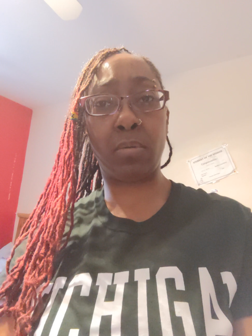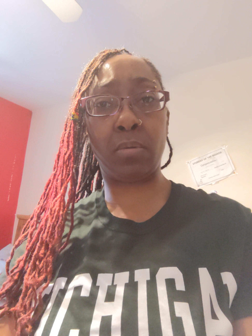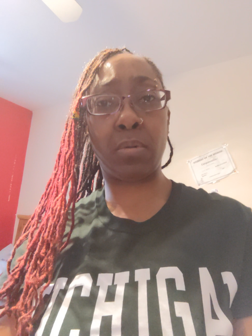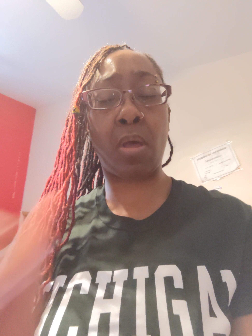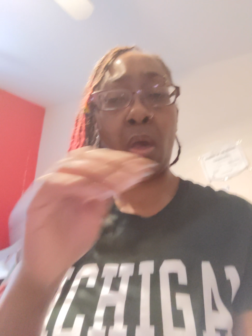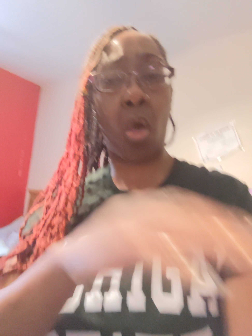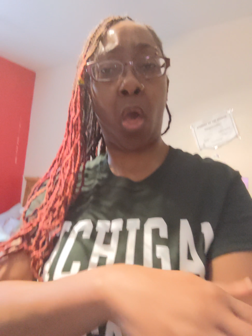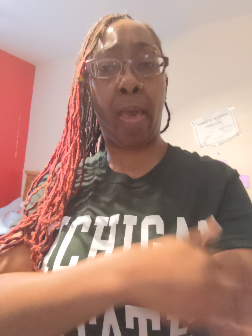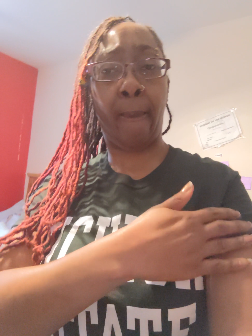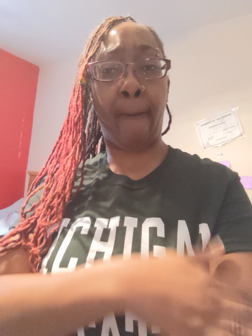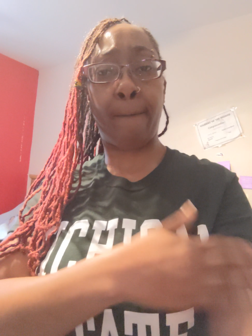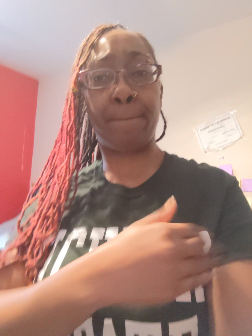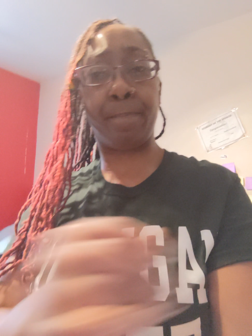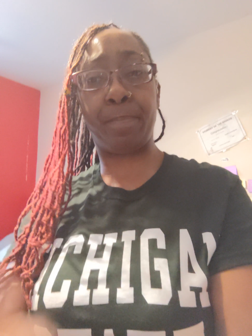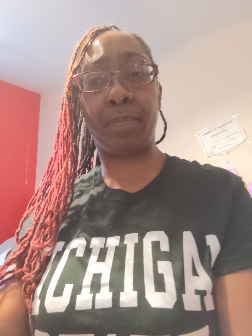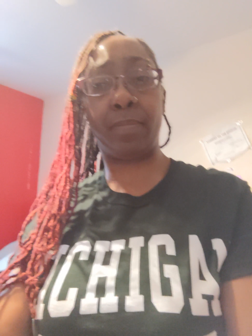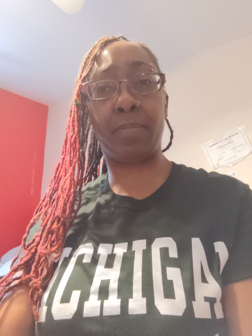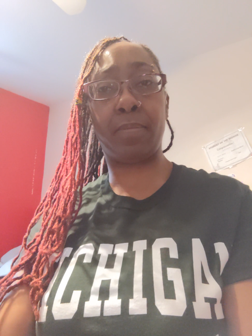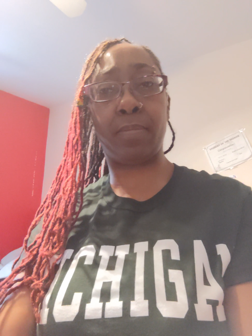arm